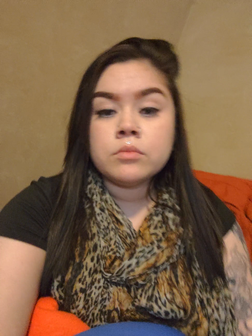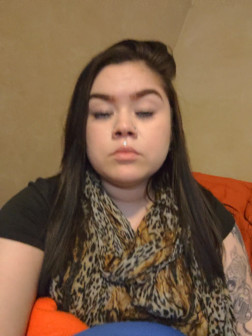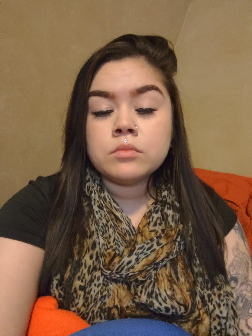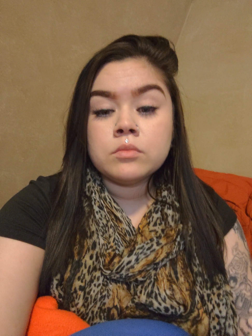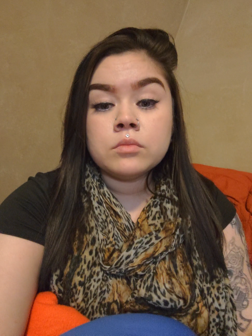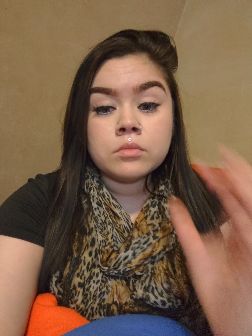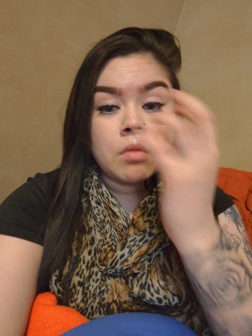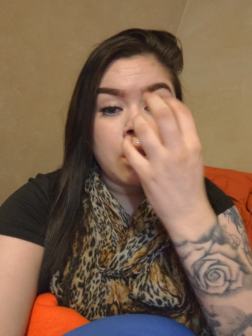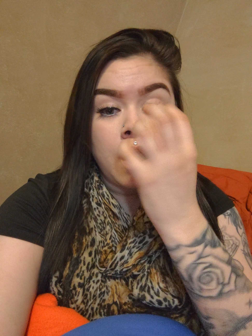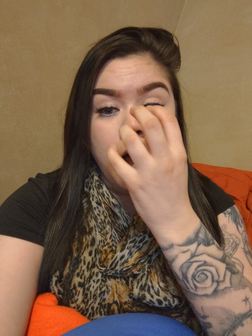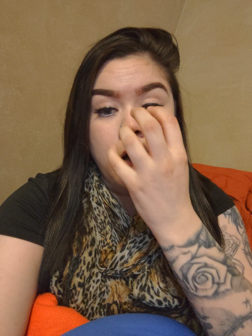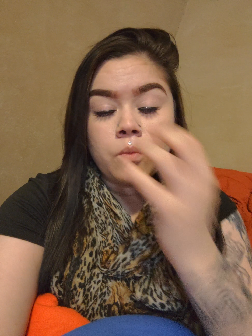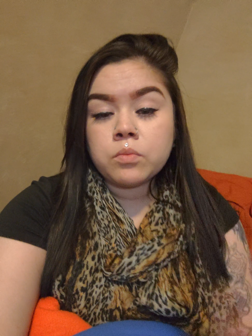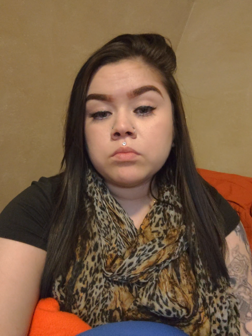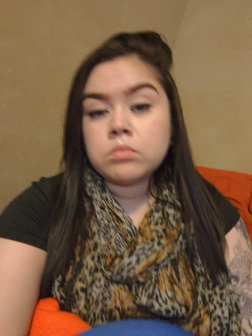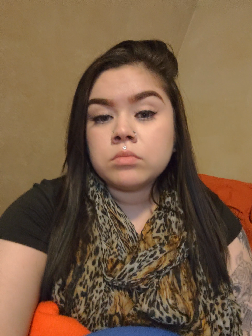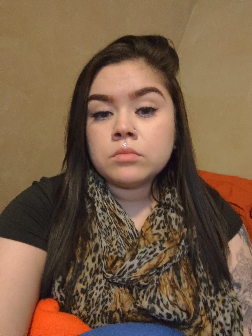clown